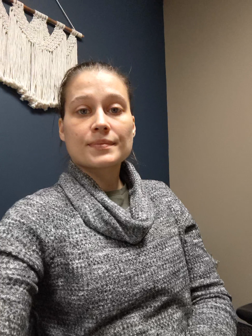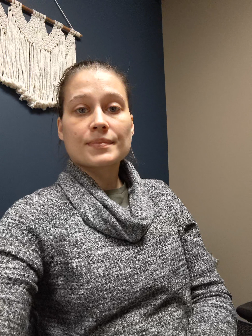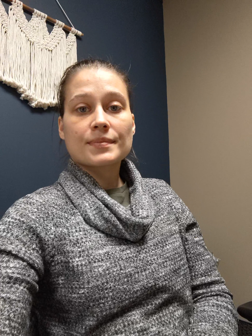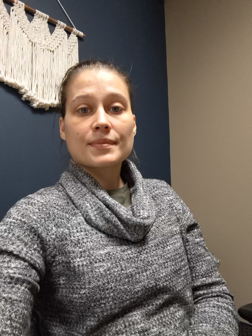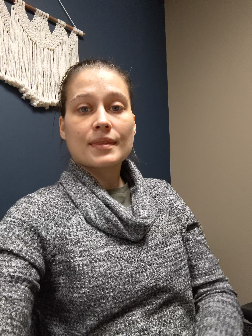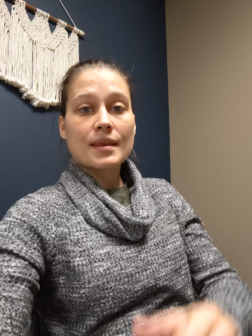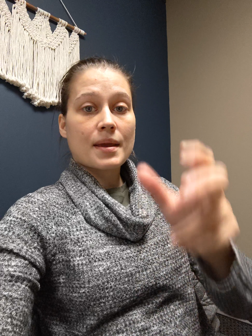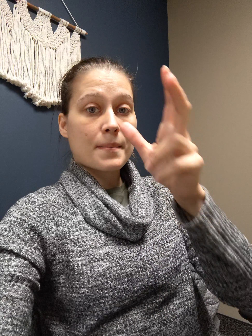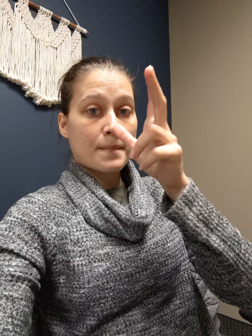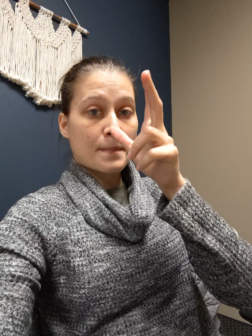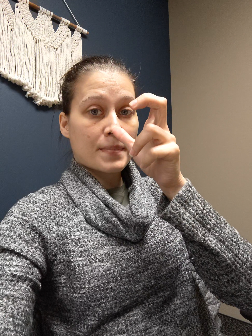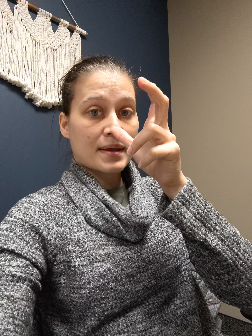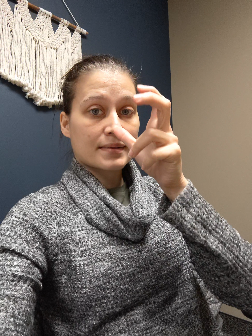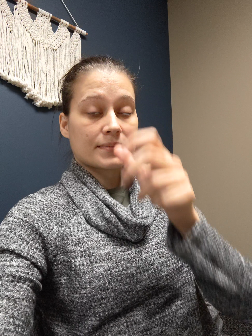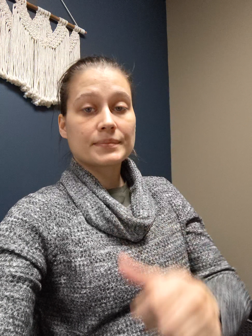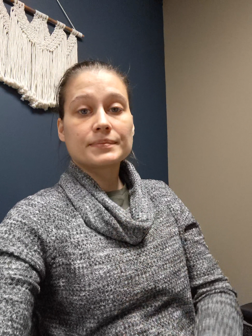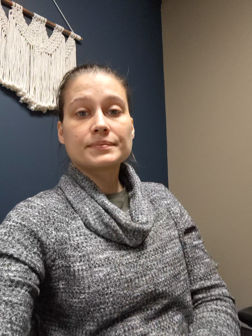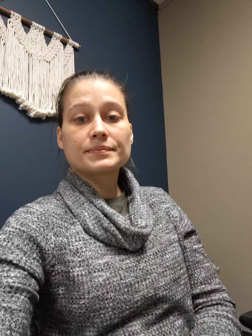bug